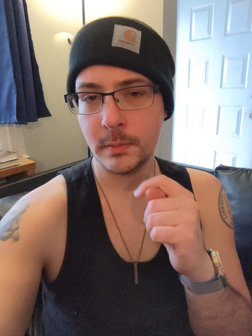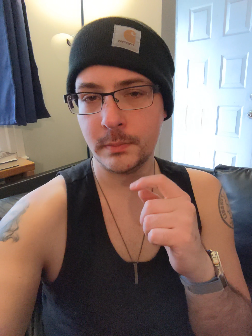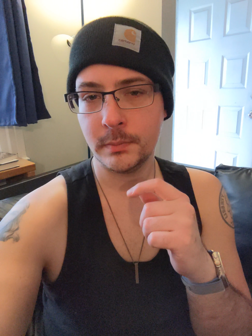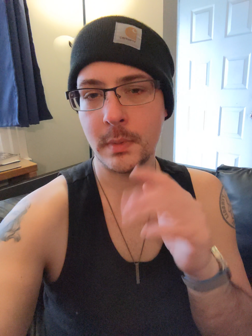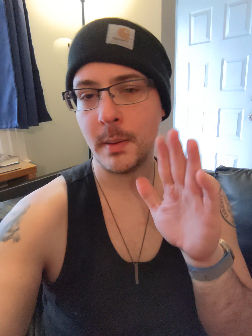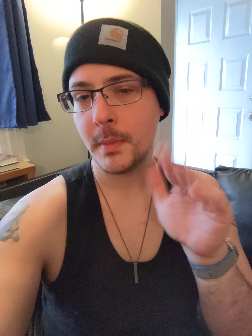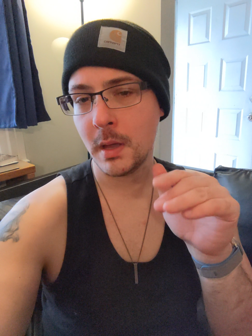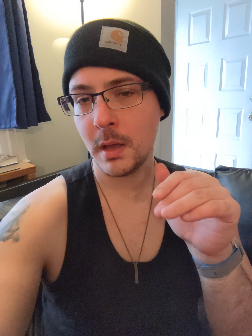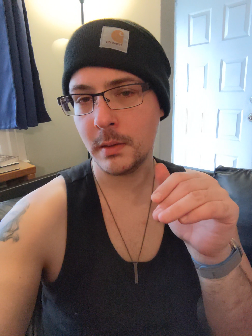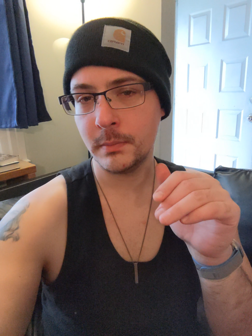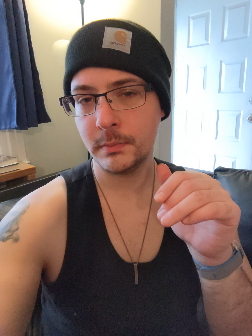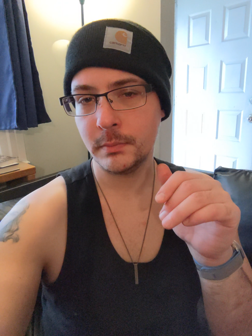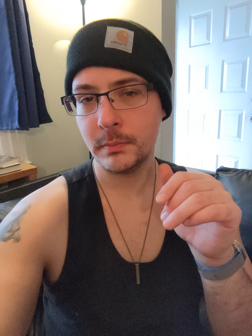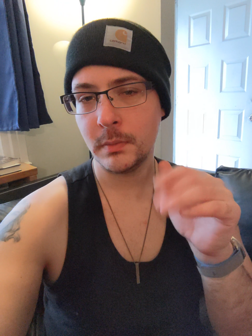bye